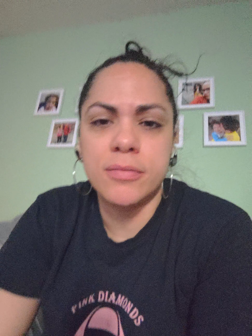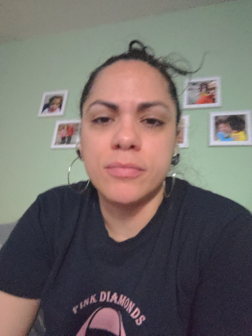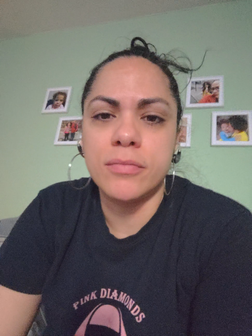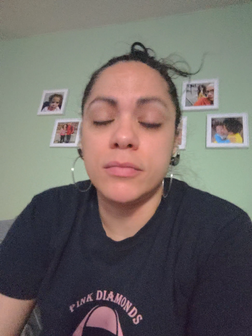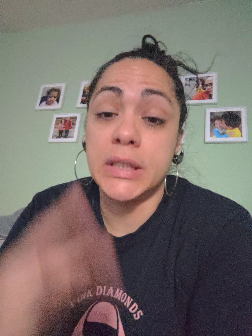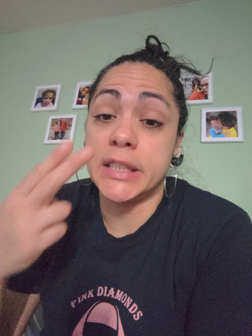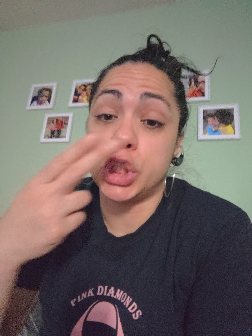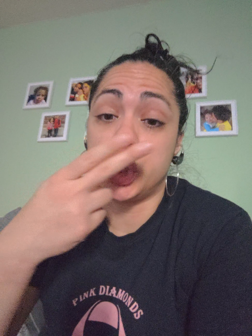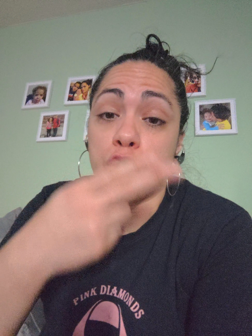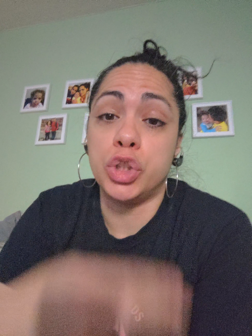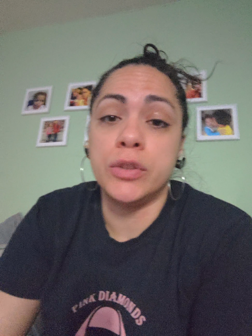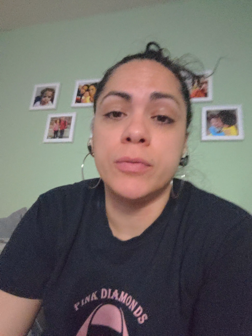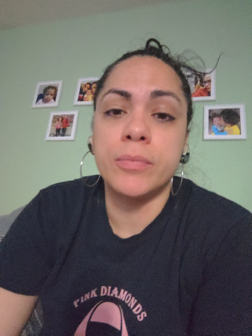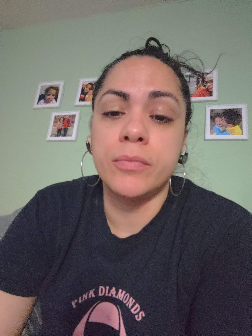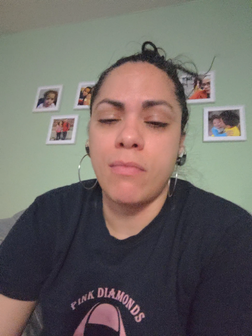scissors